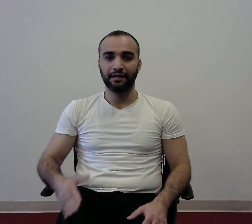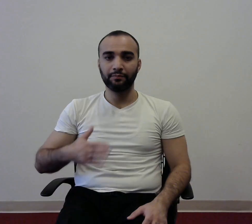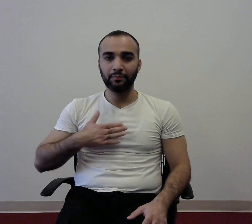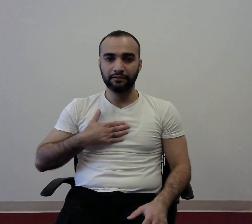mən